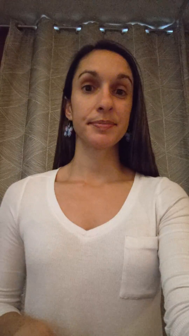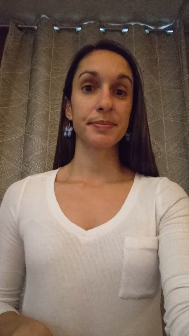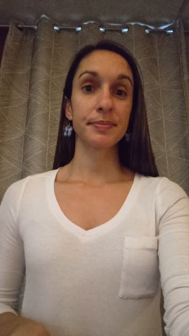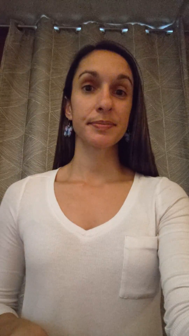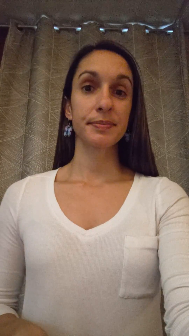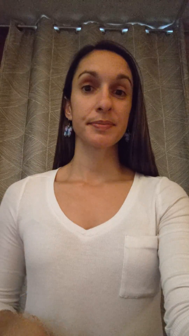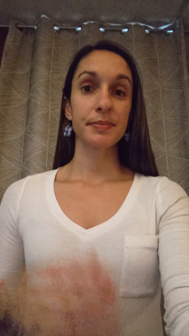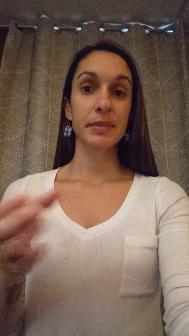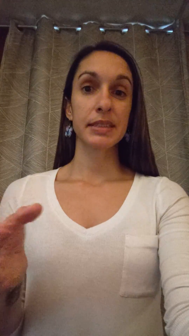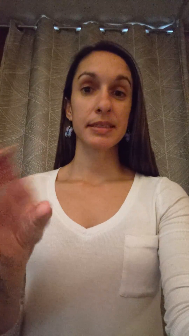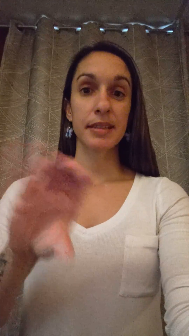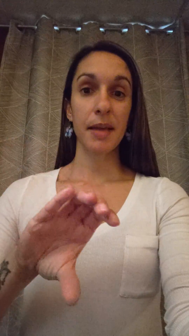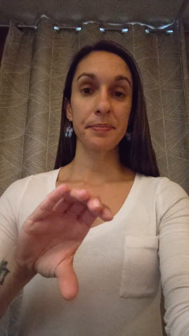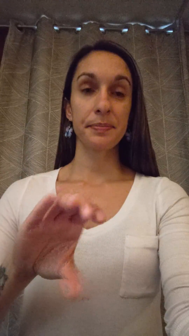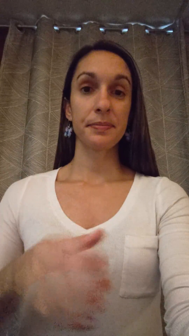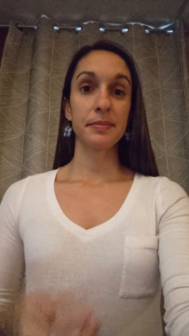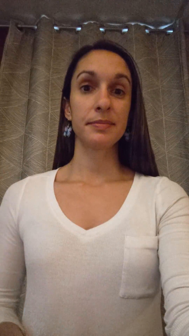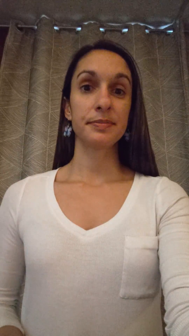dump